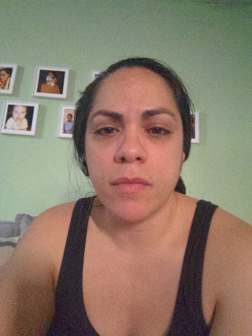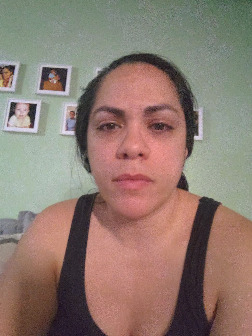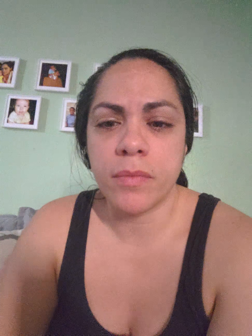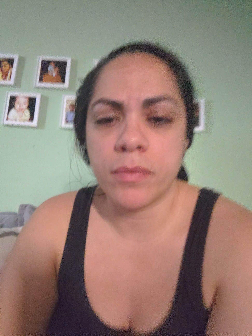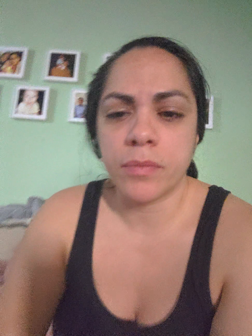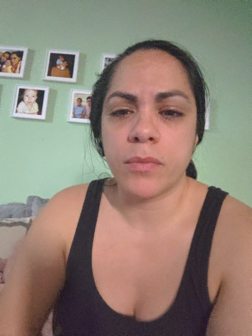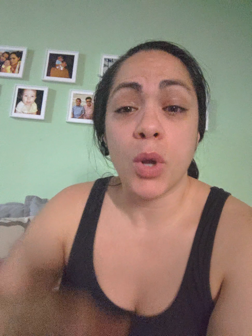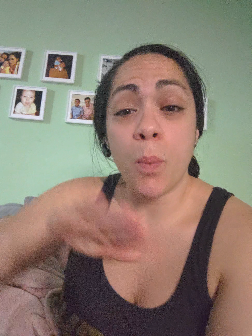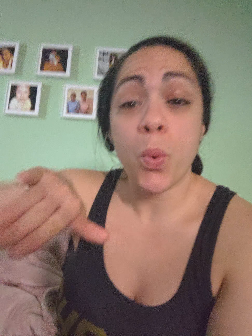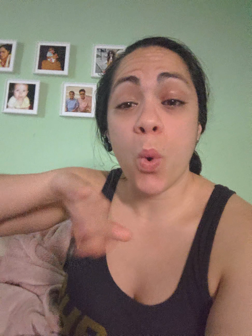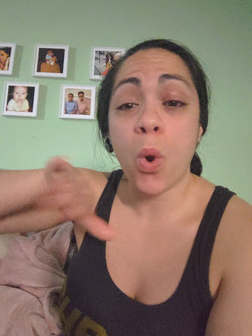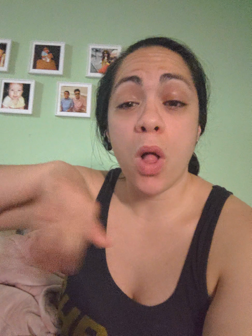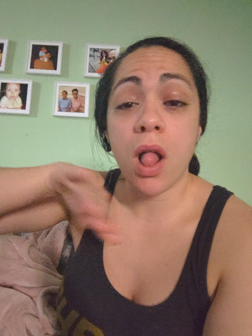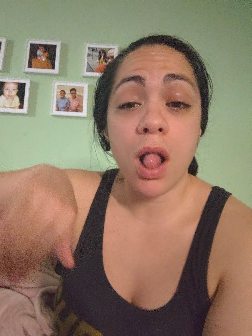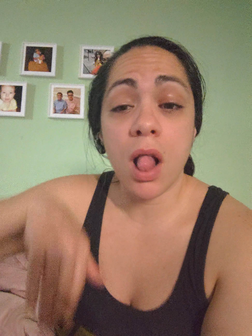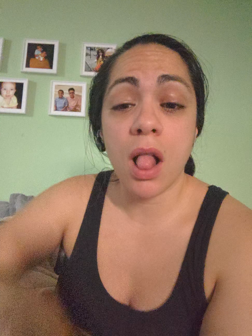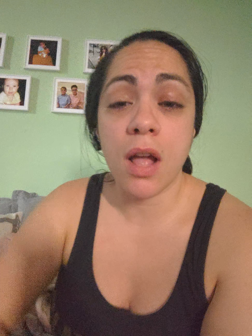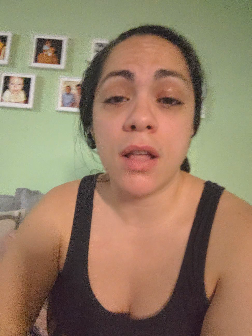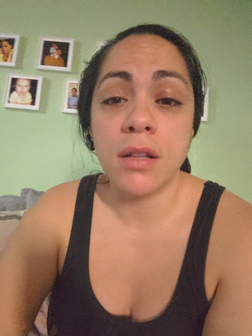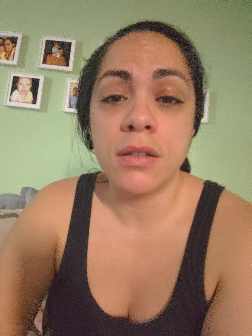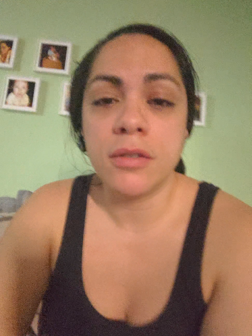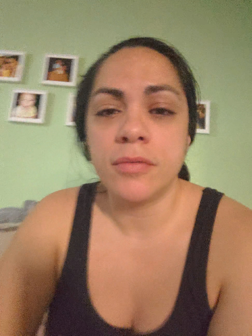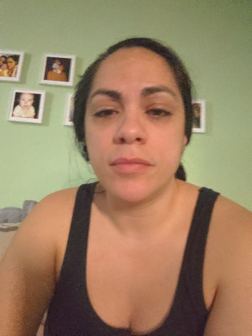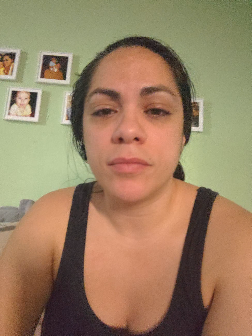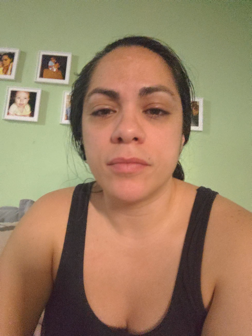pool